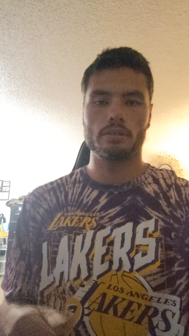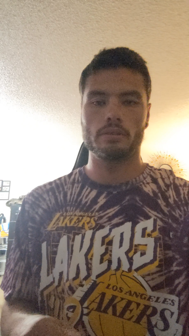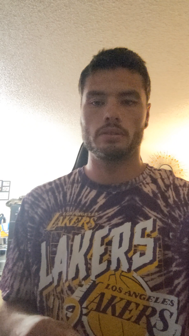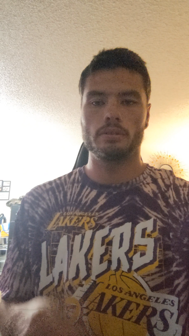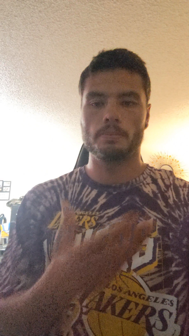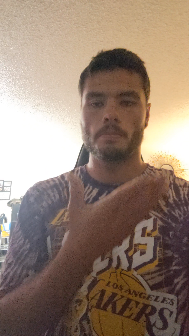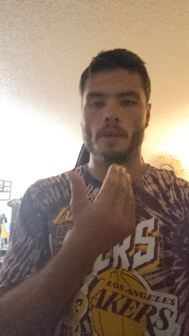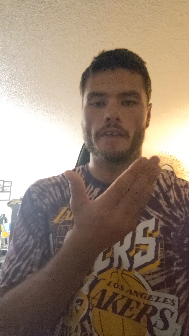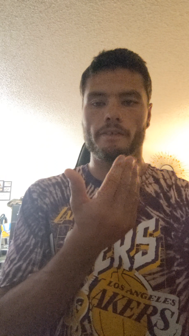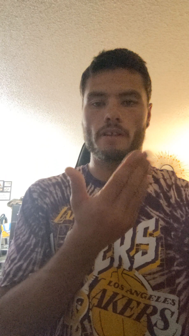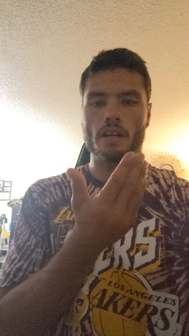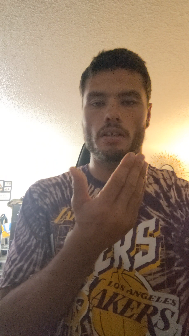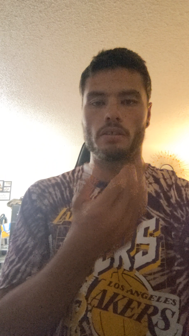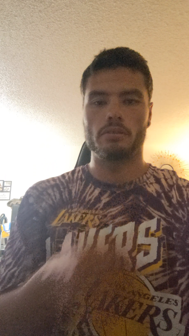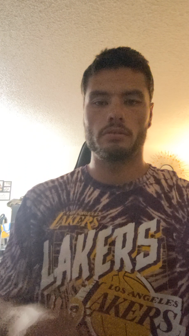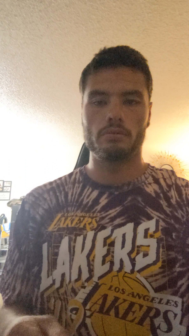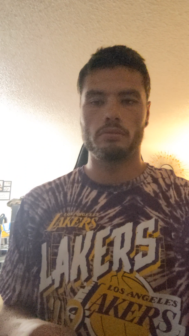butterfly